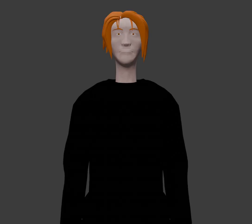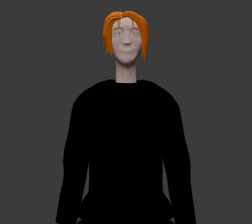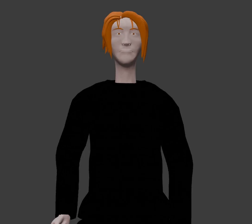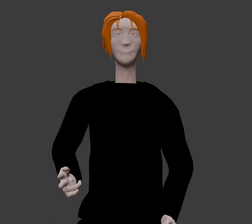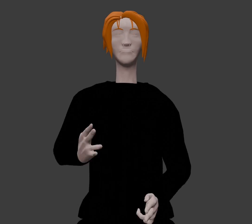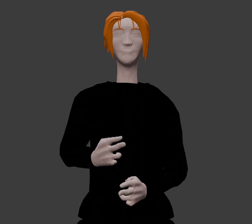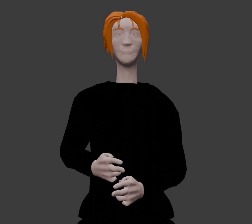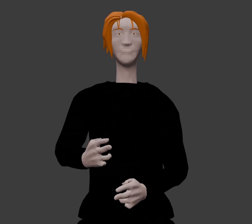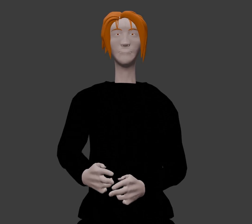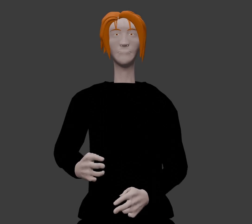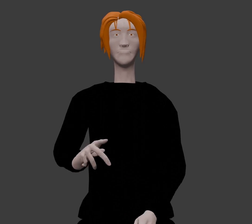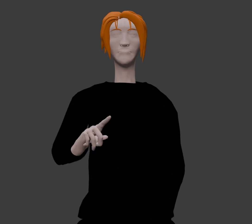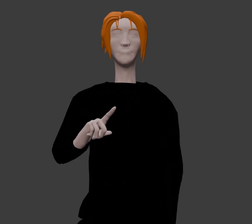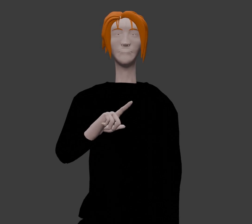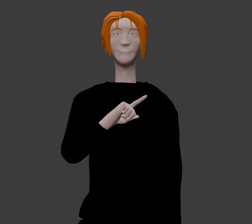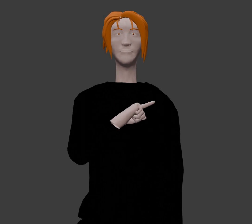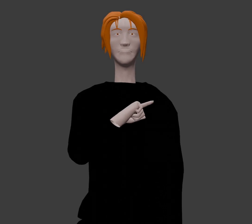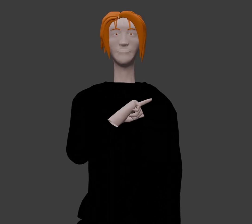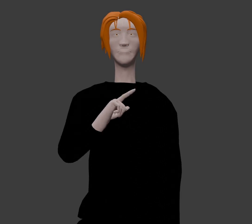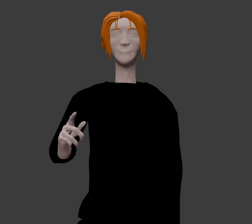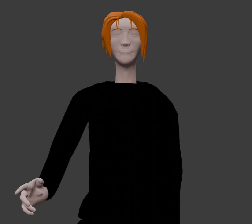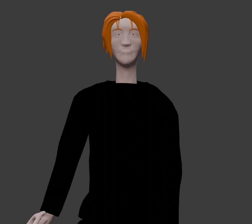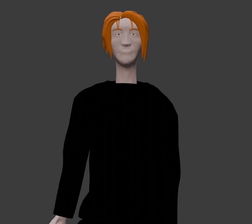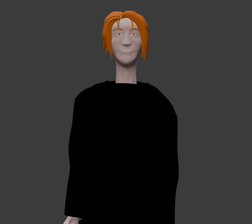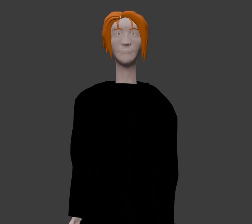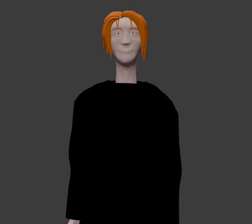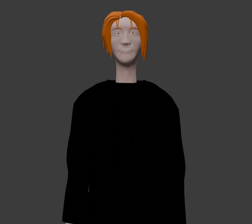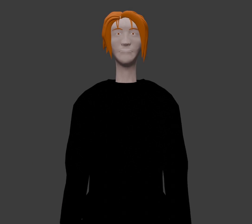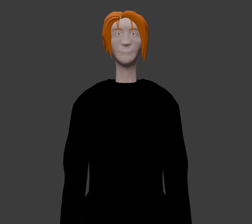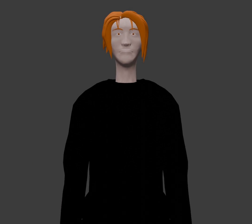Badge (Name tag)